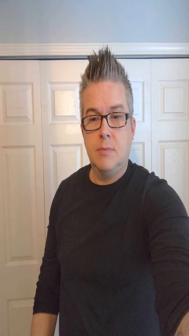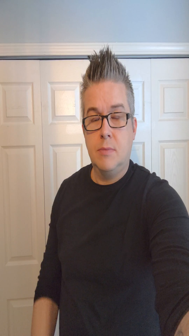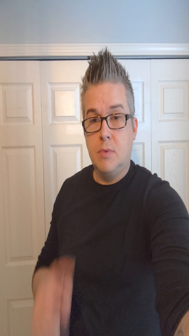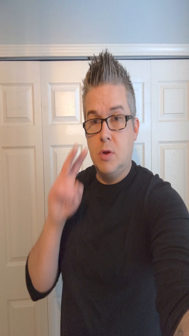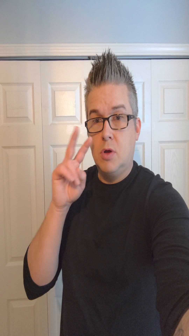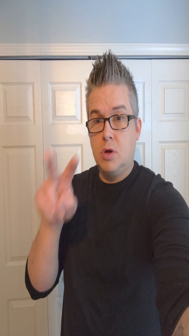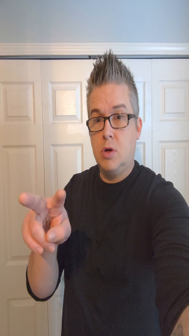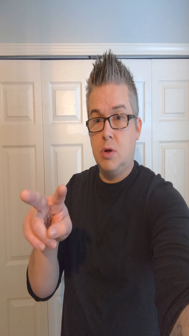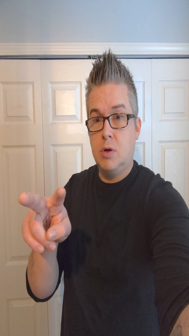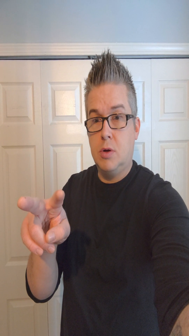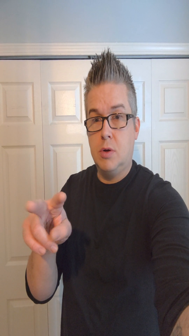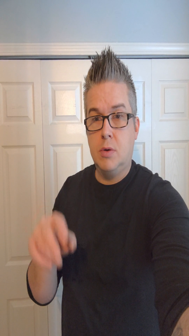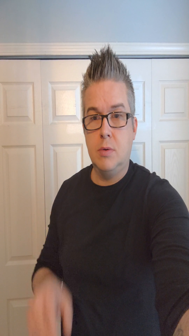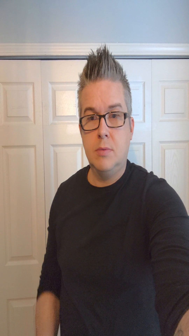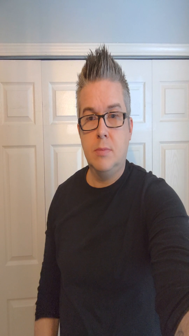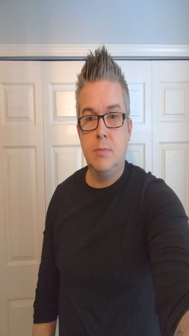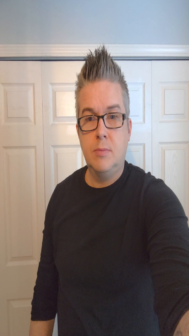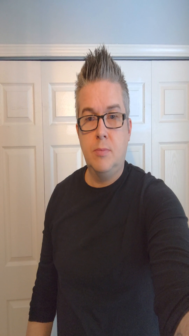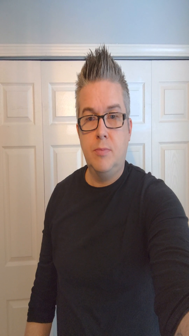look